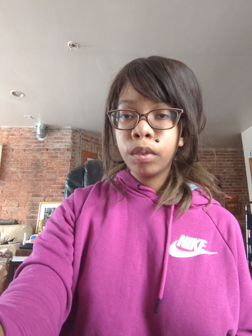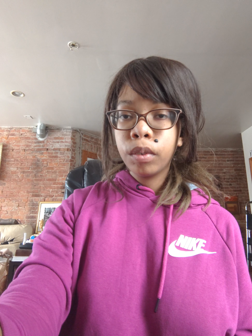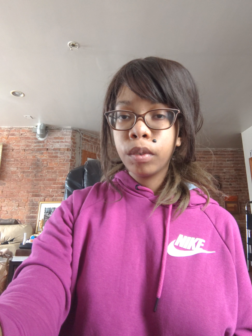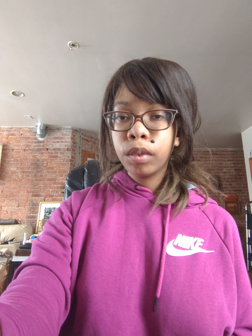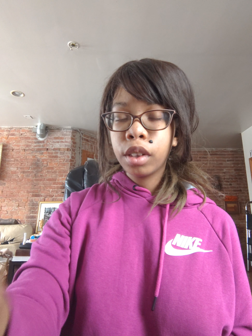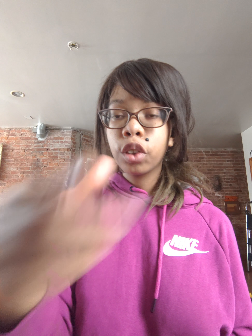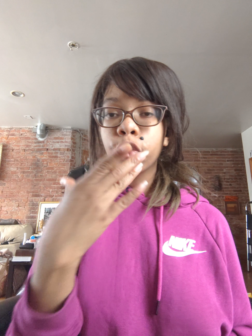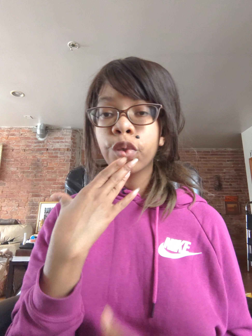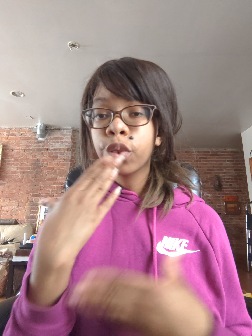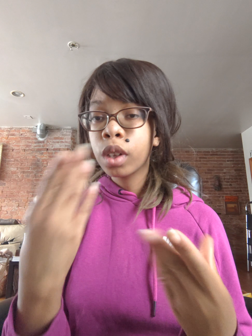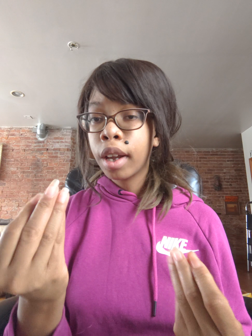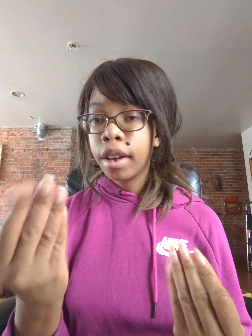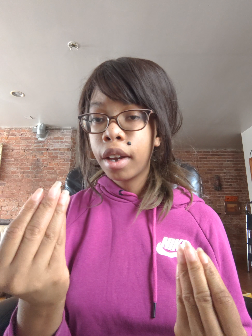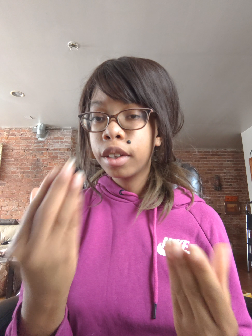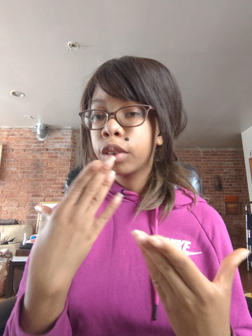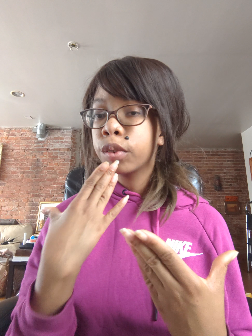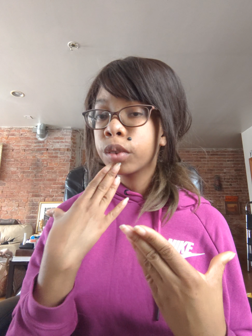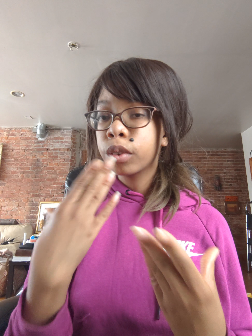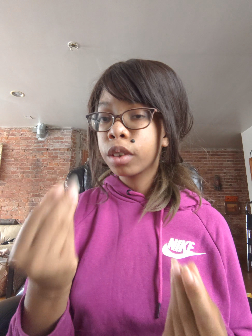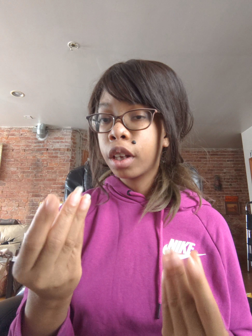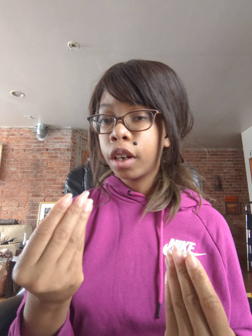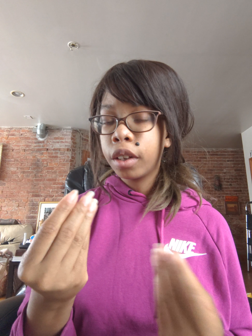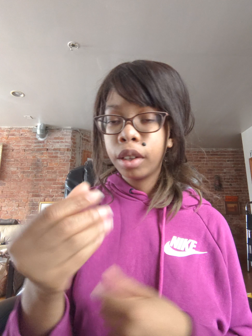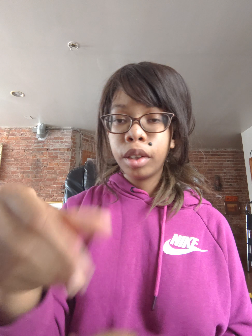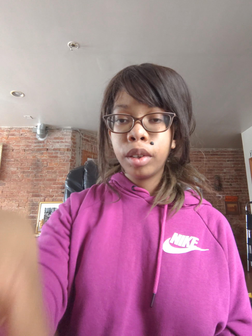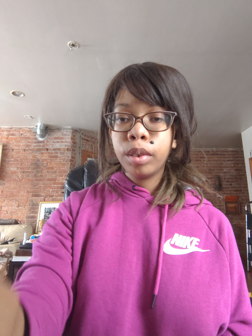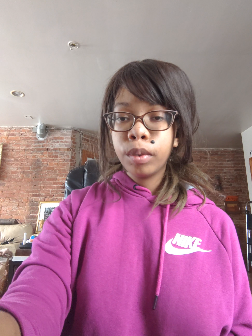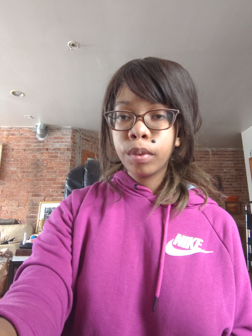wet